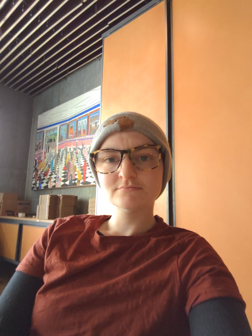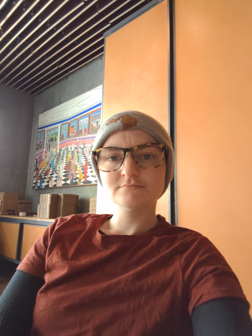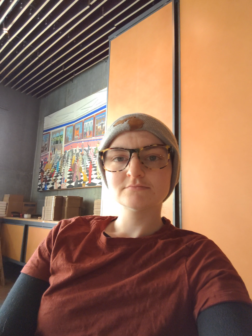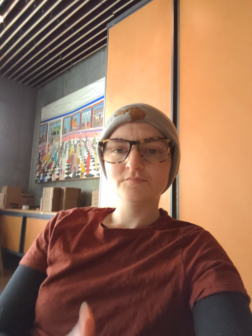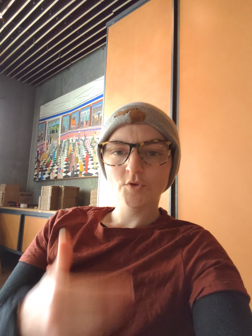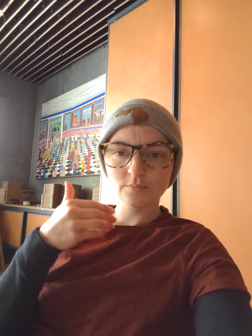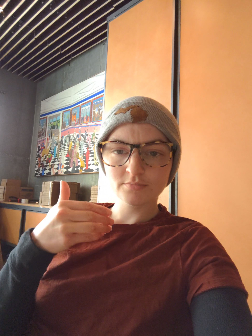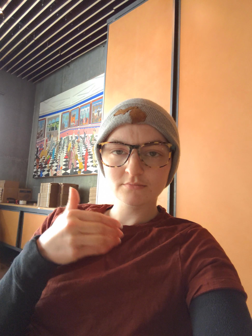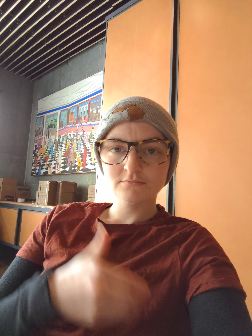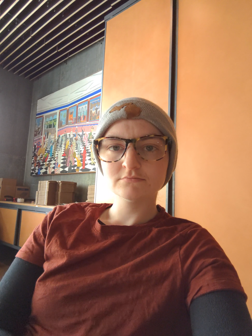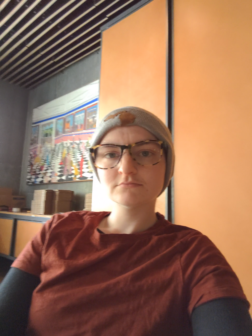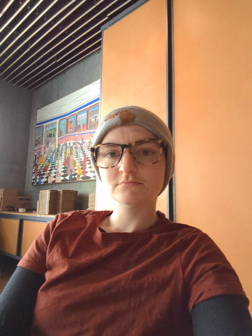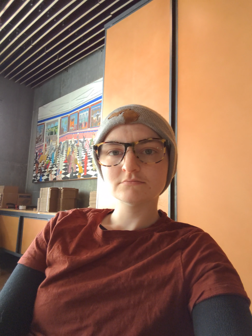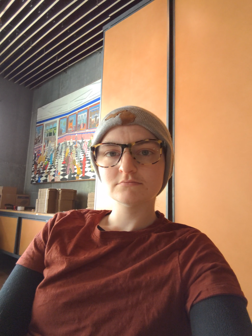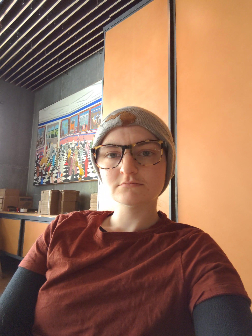before